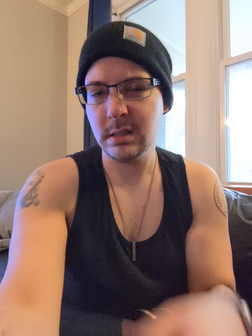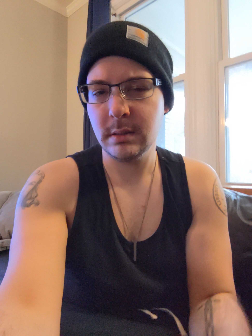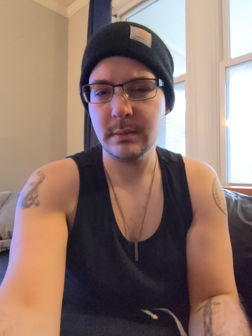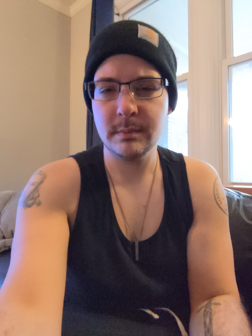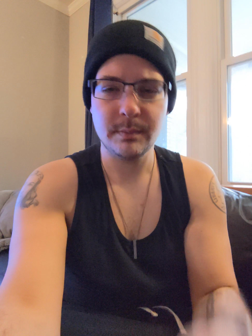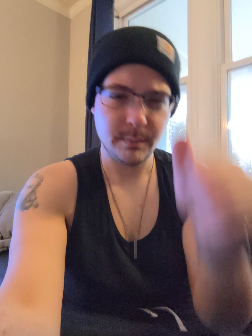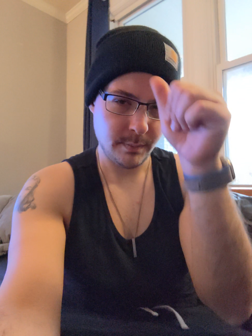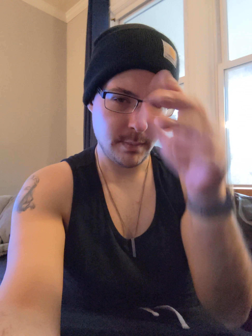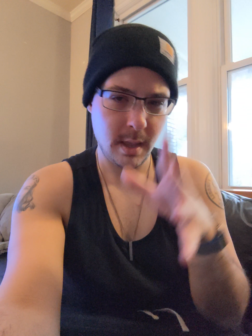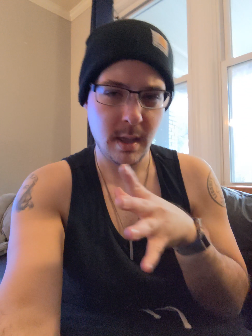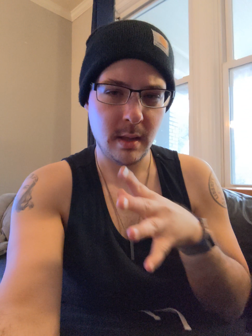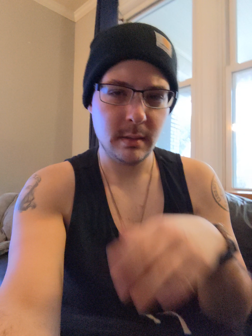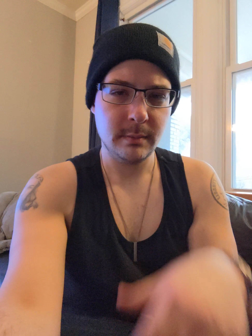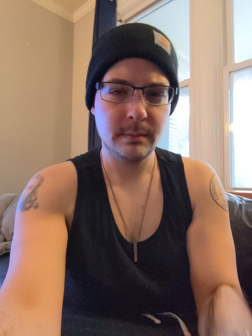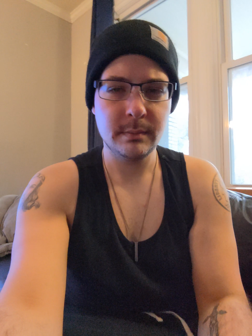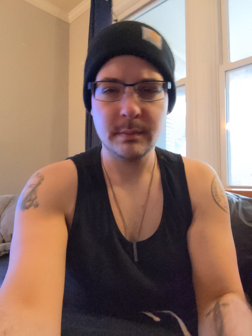man